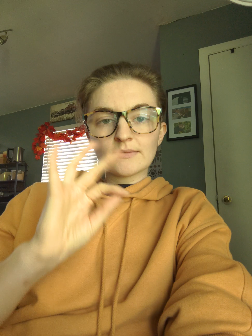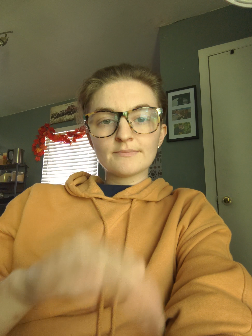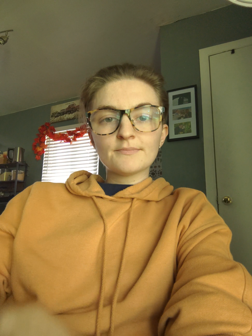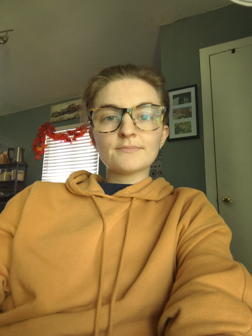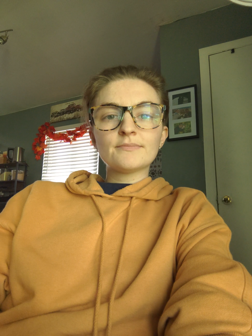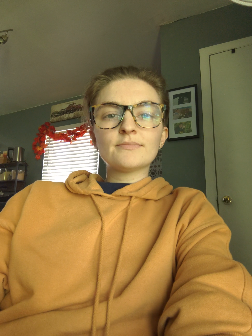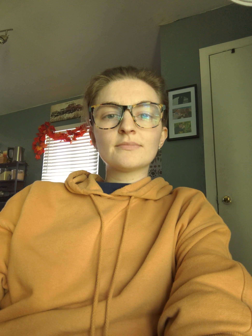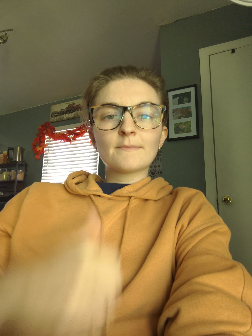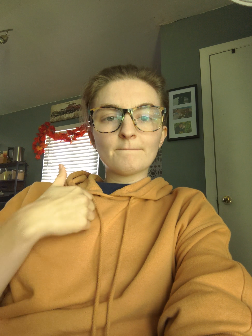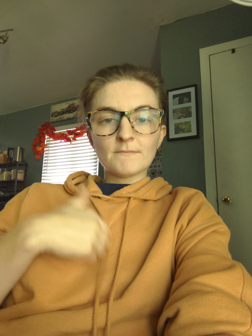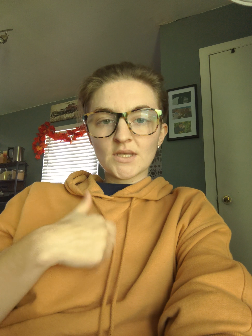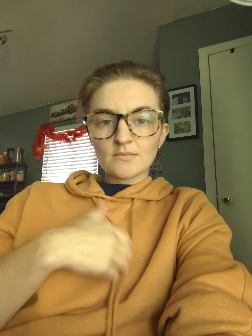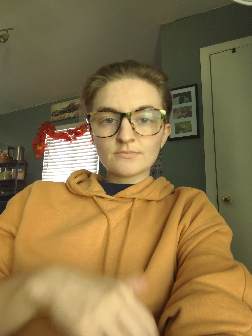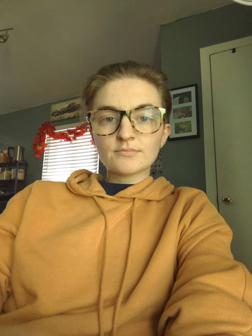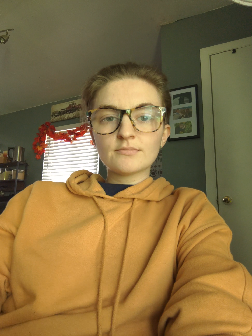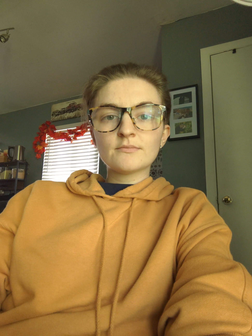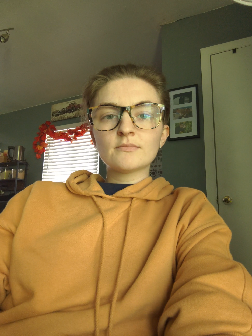bathtub